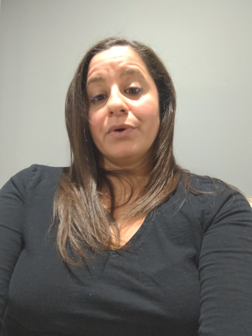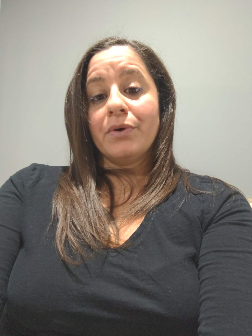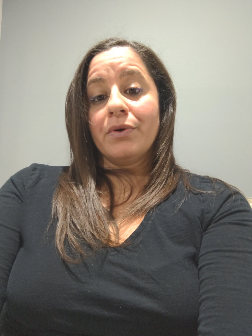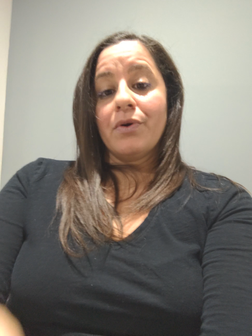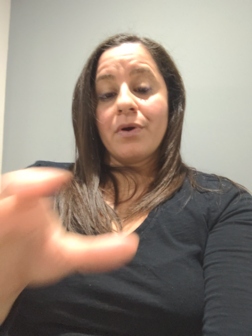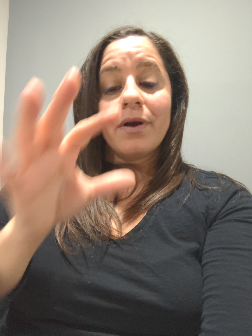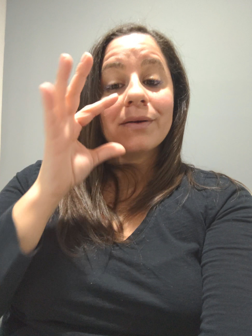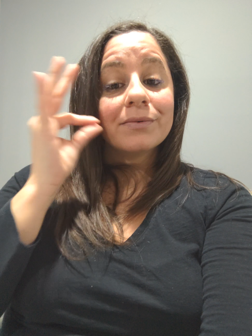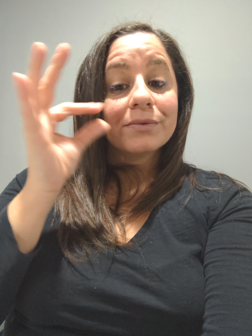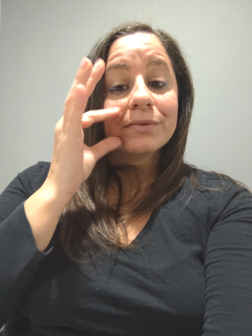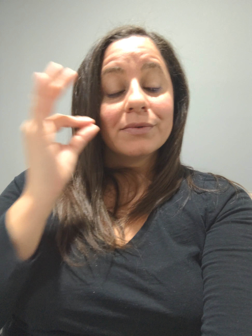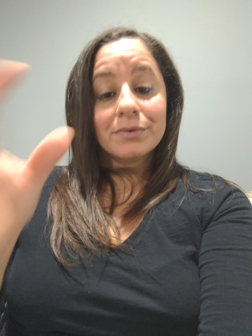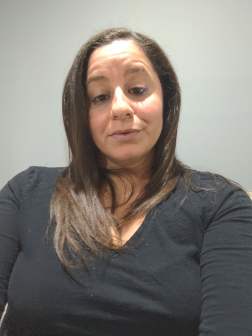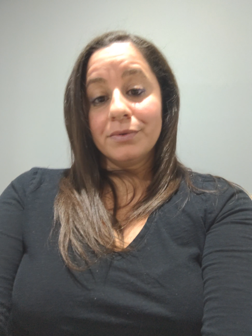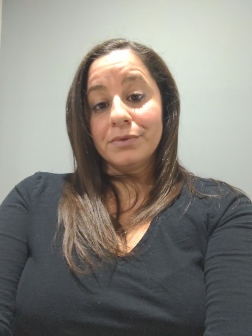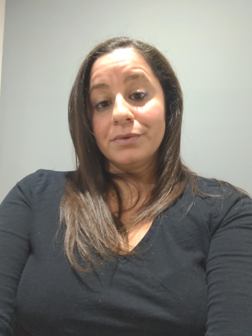cat